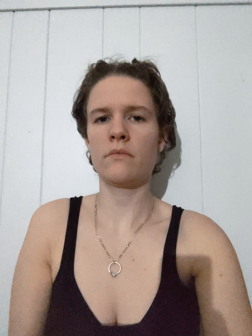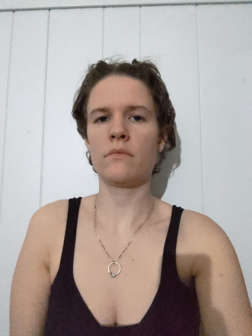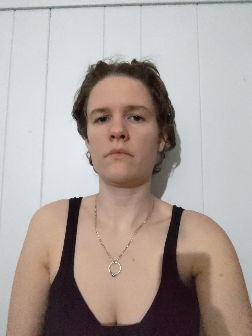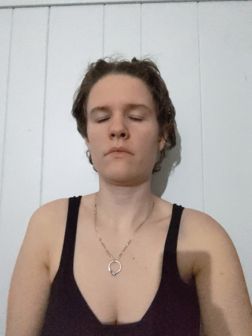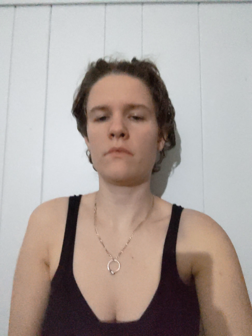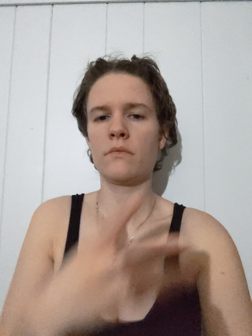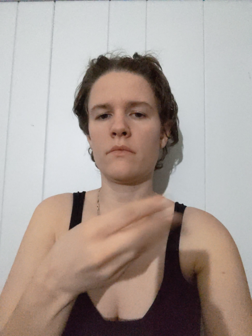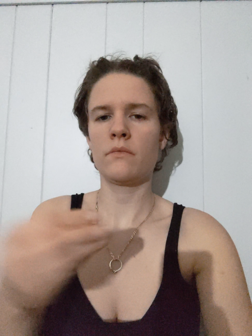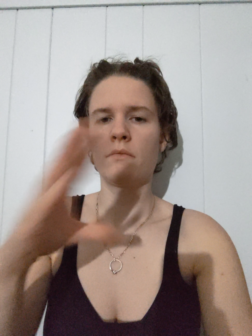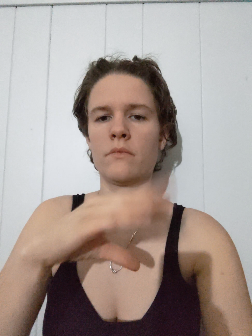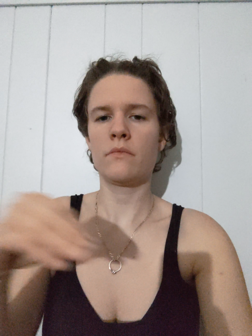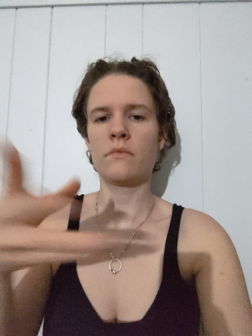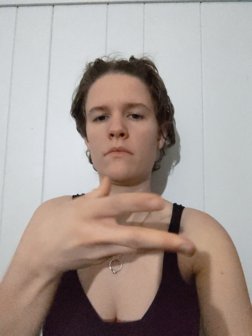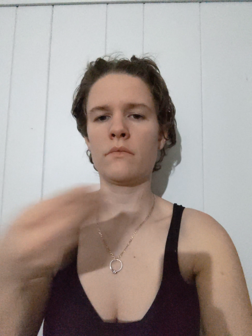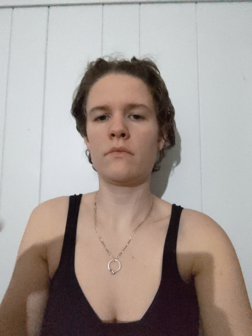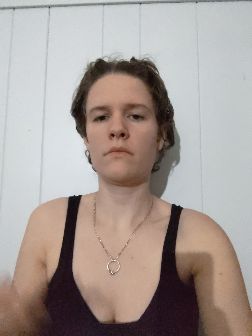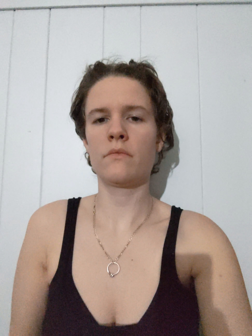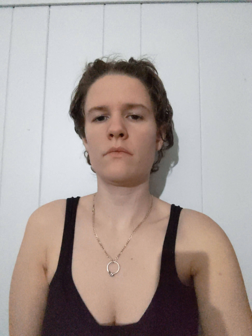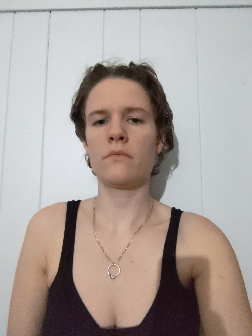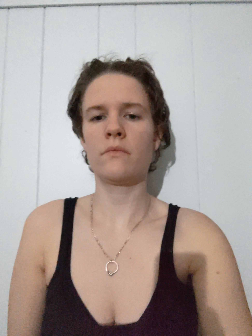story